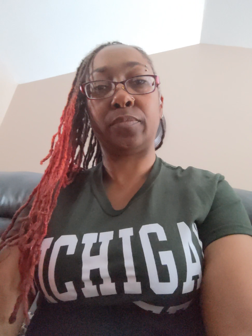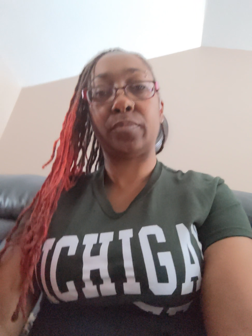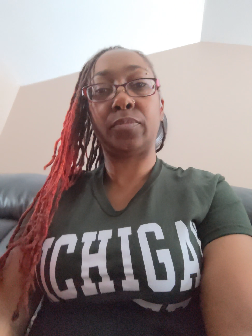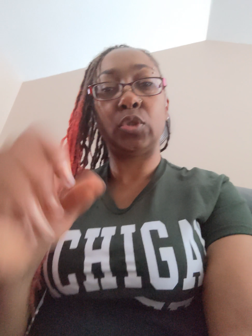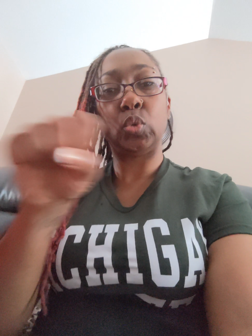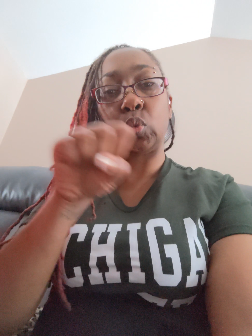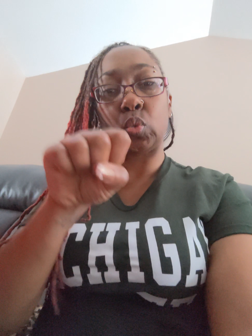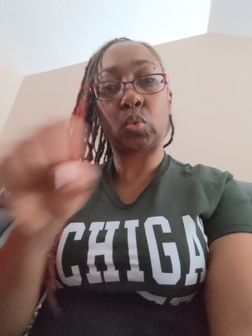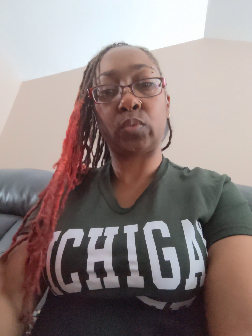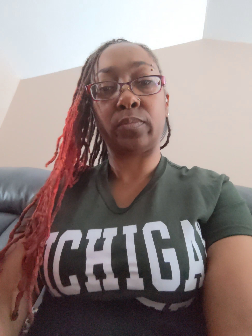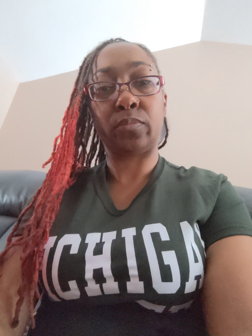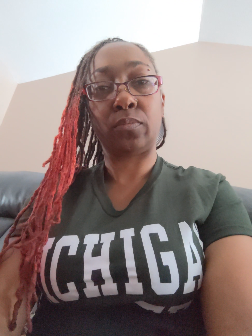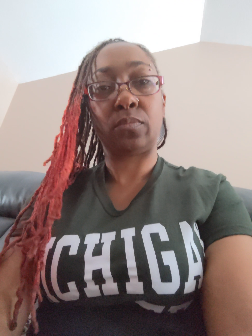shoe